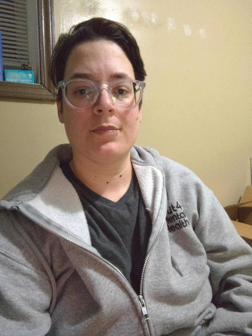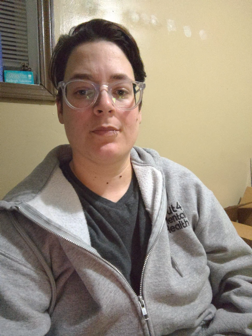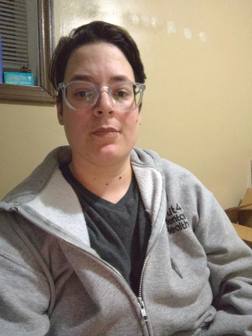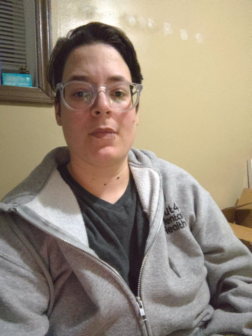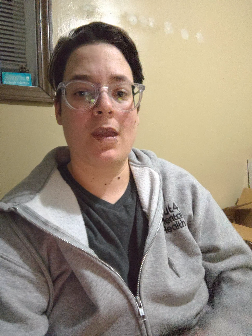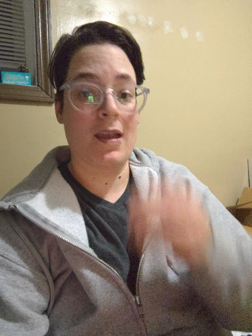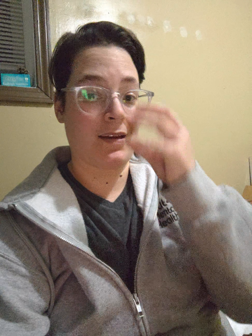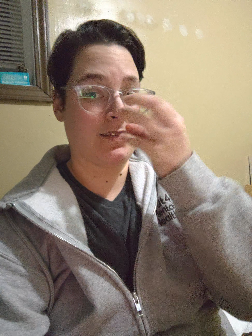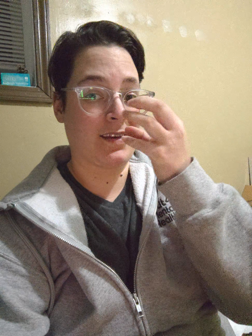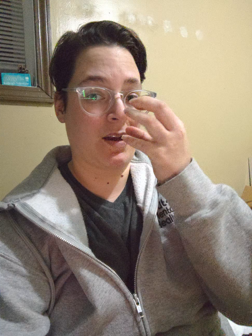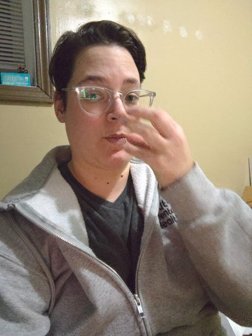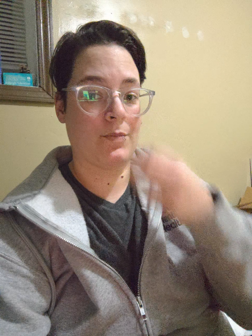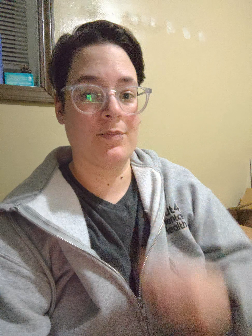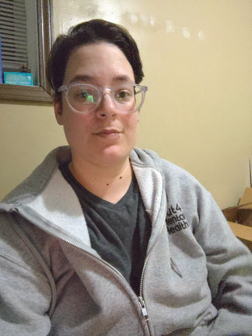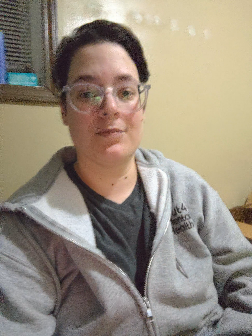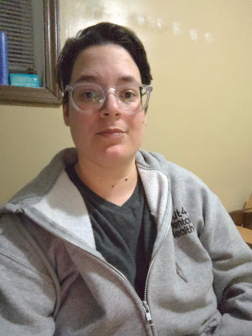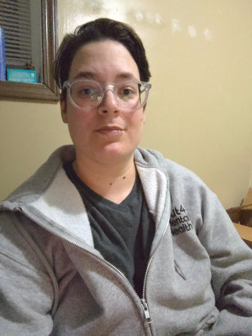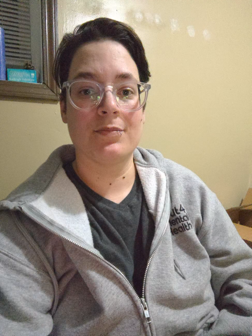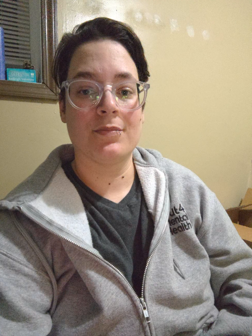clown